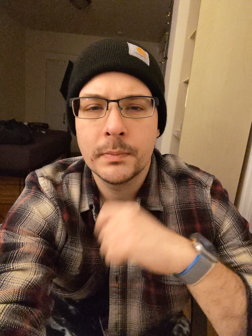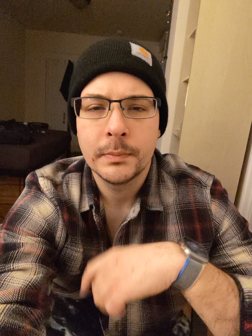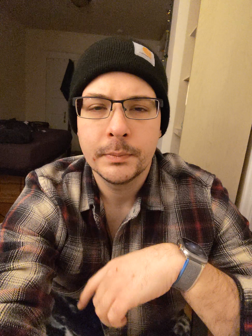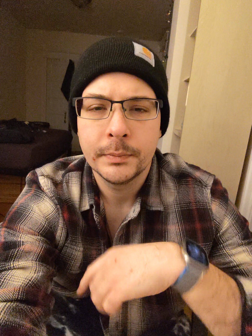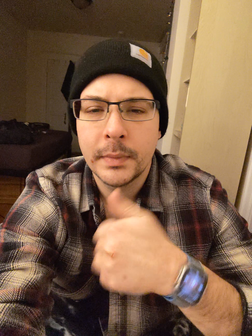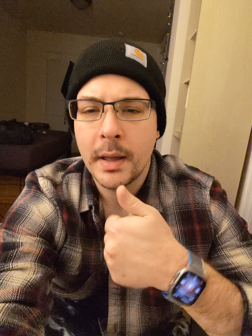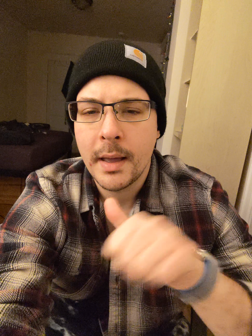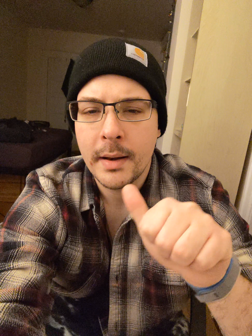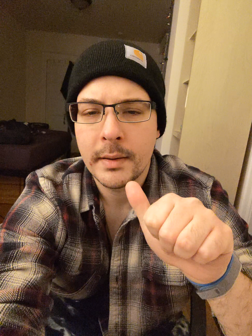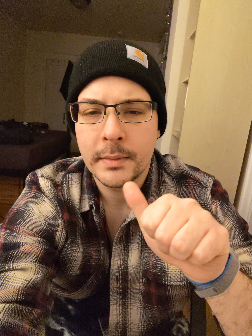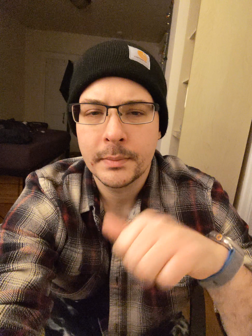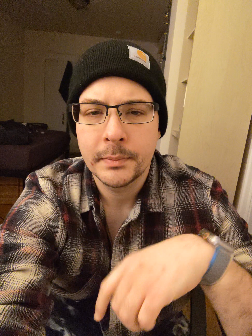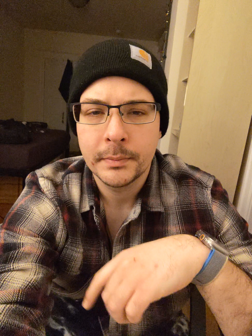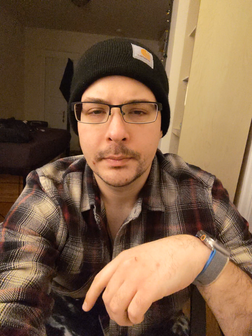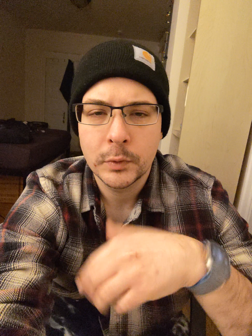any